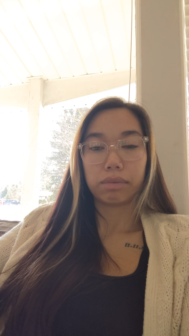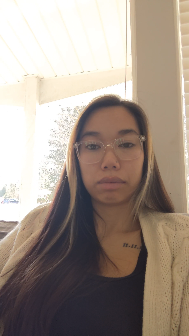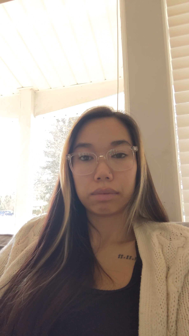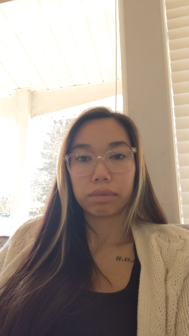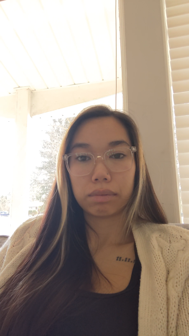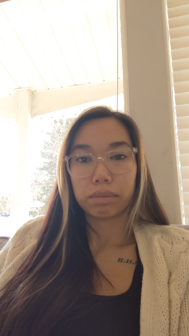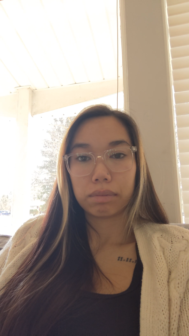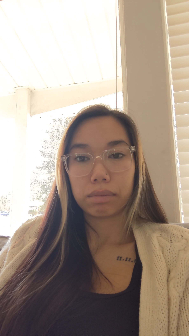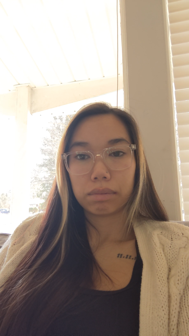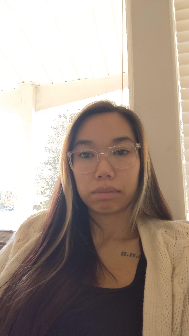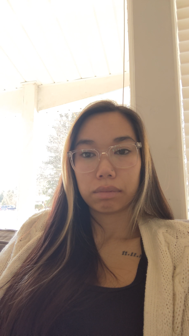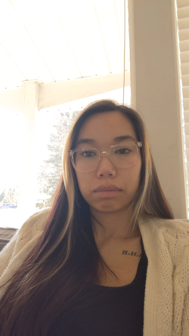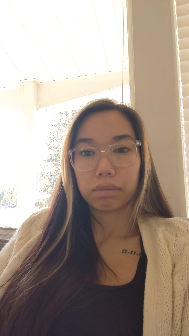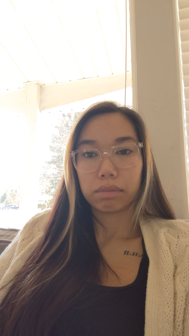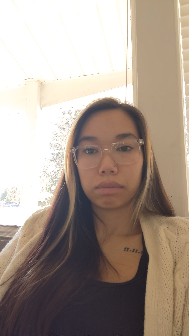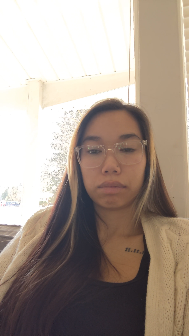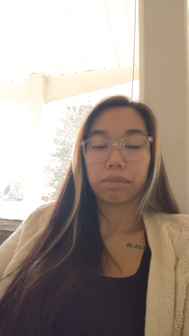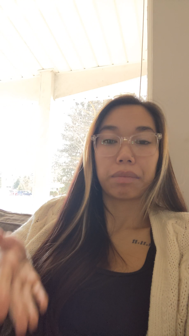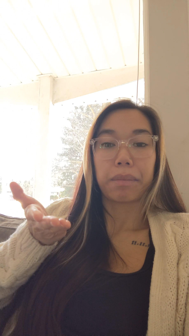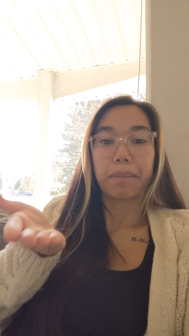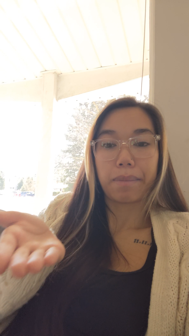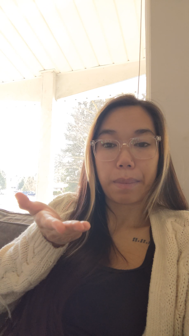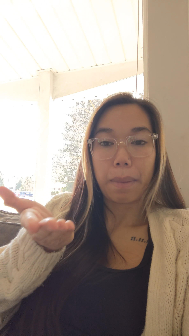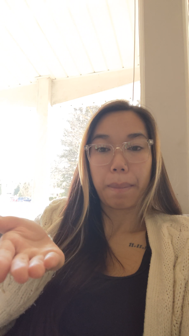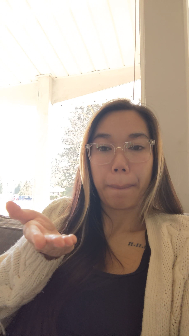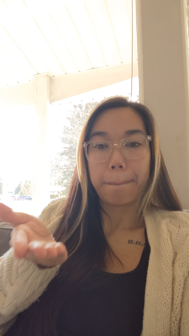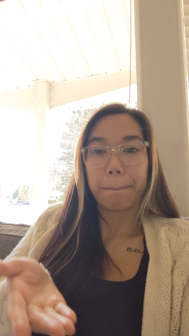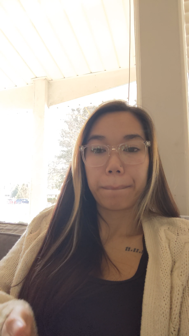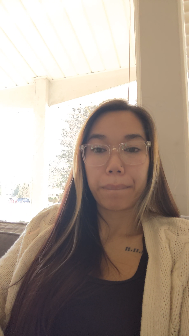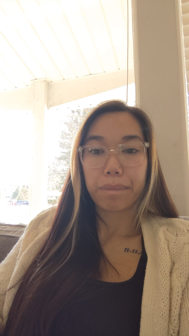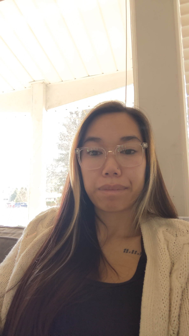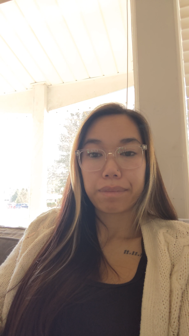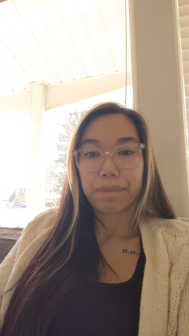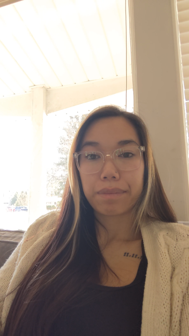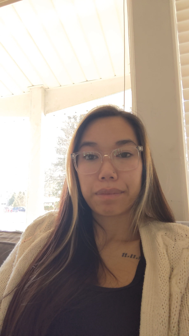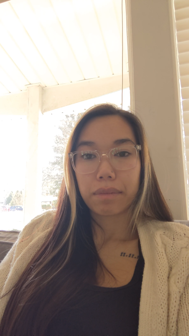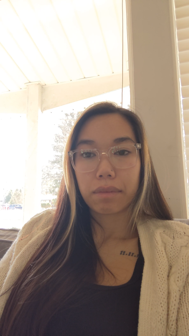oven